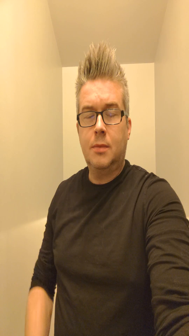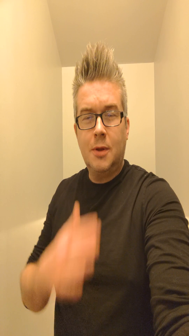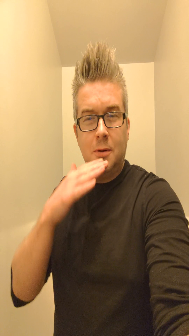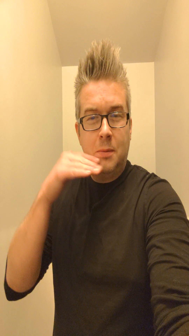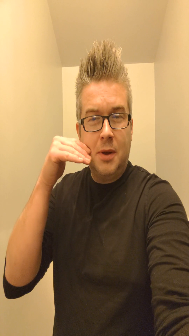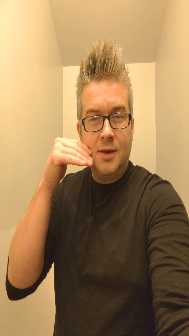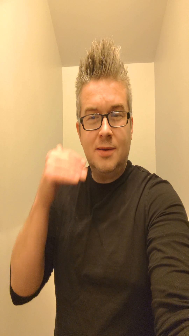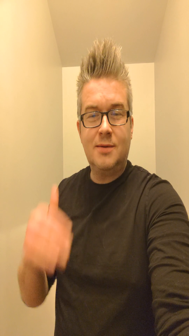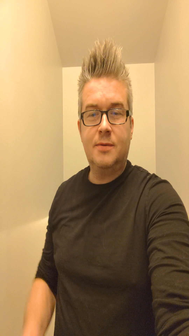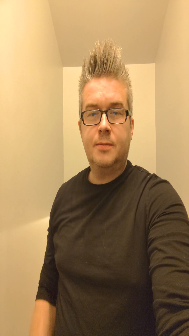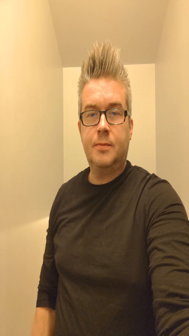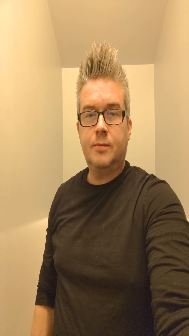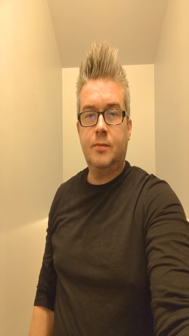smile